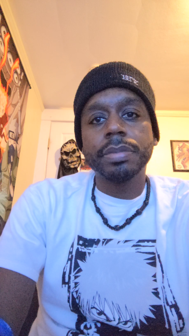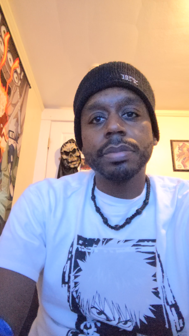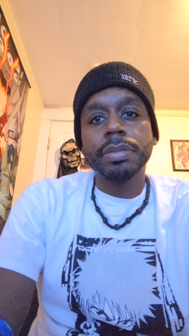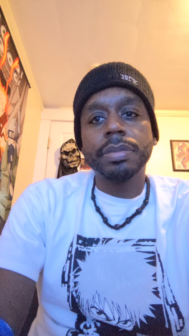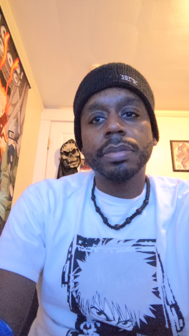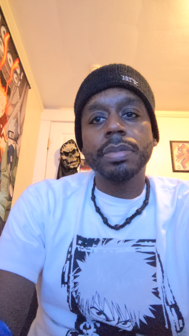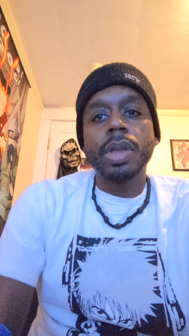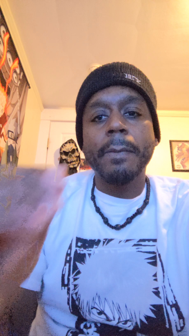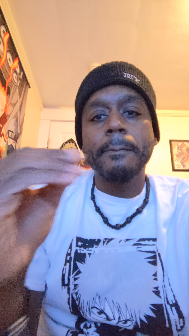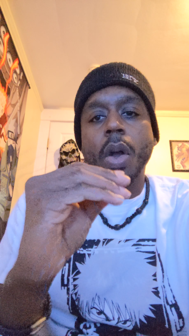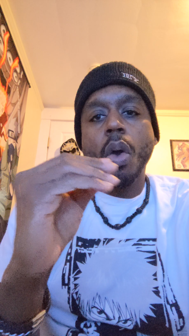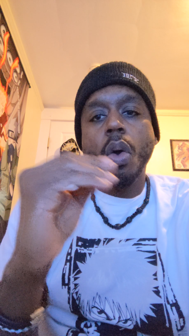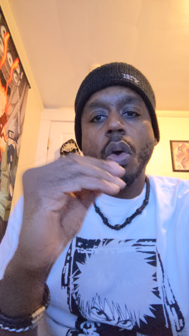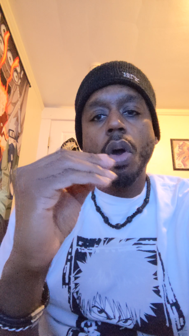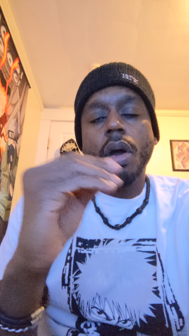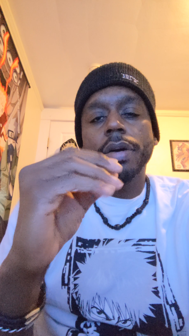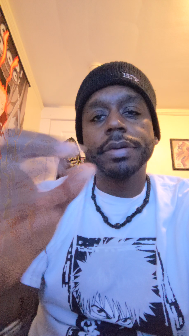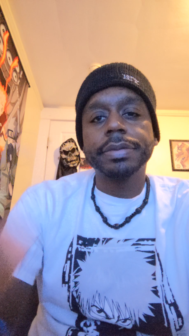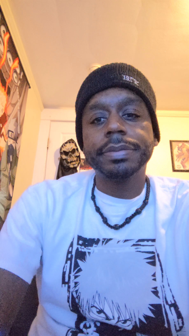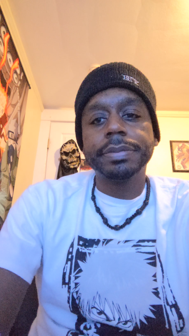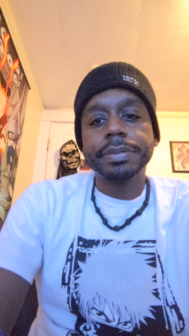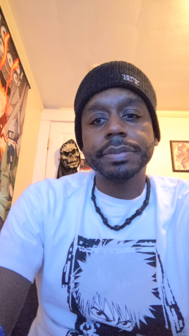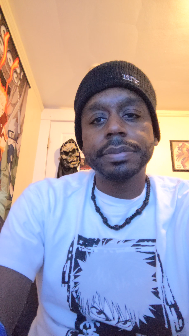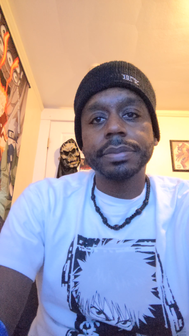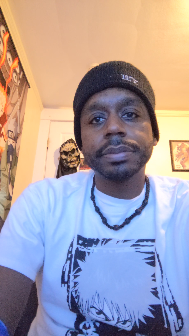more